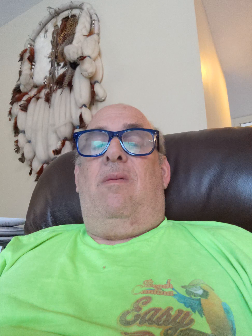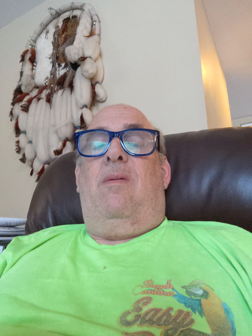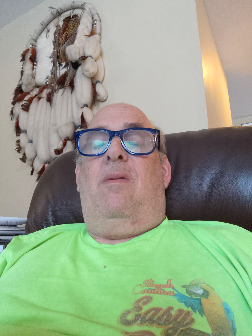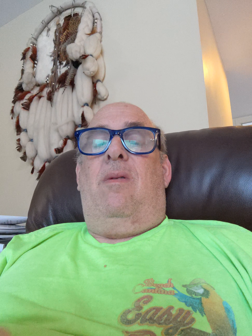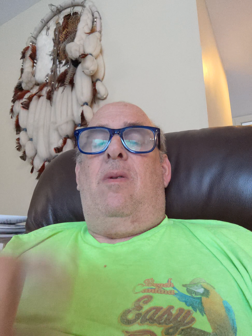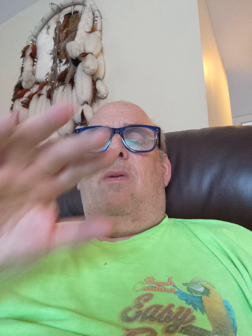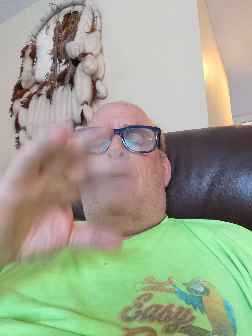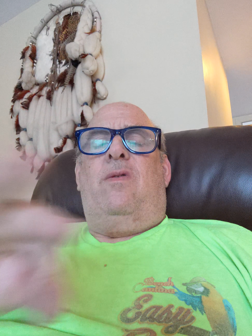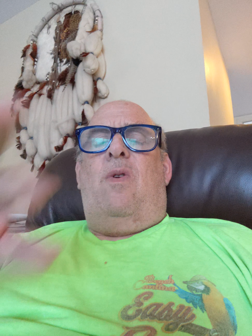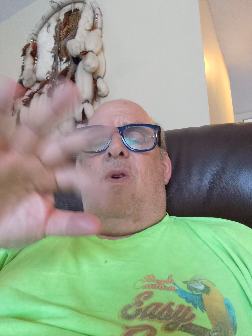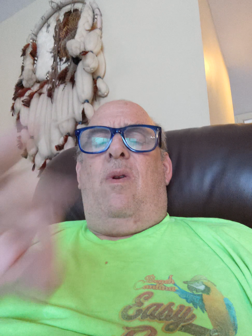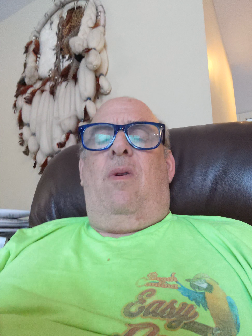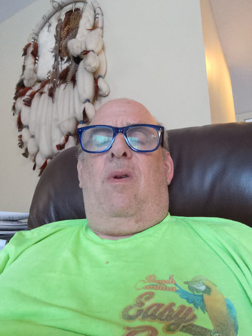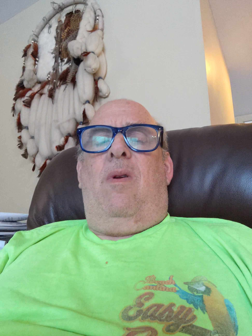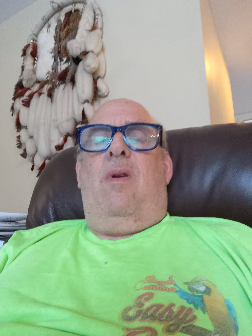story